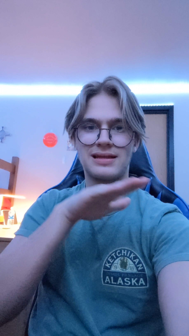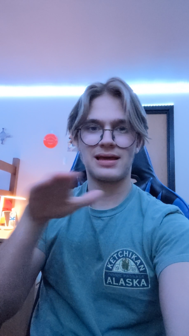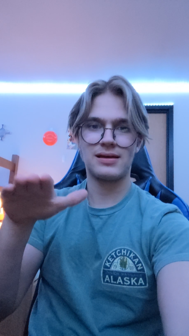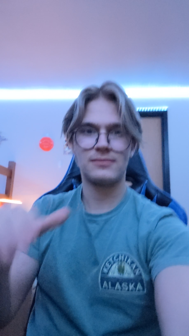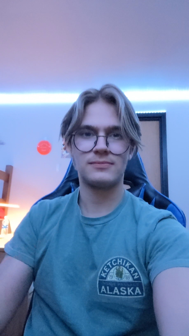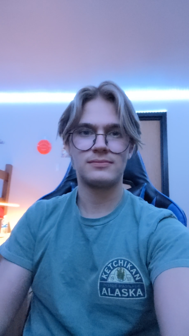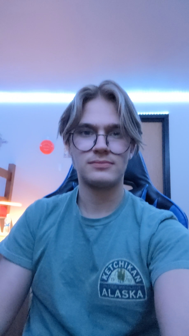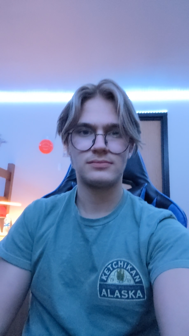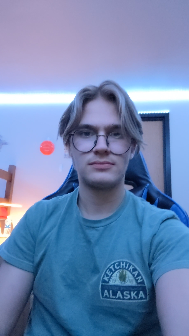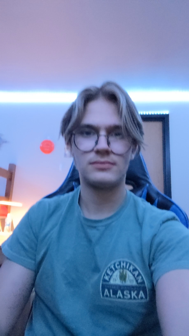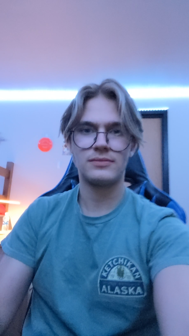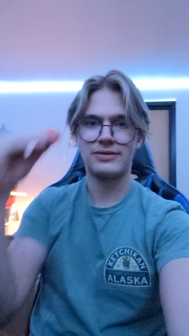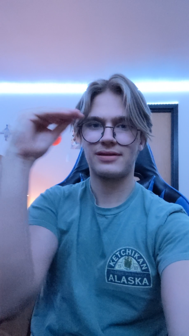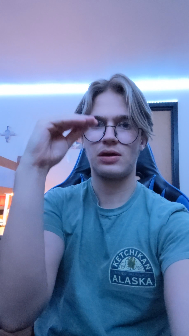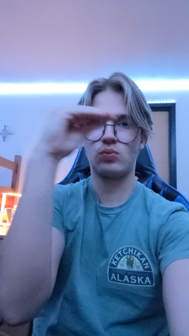dinosaur